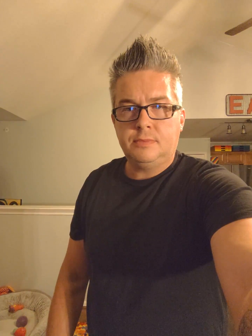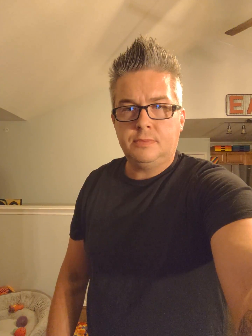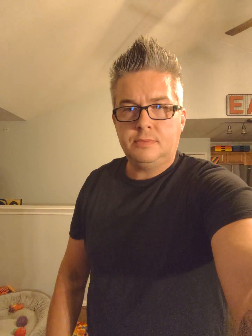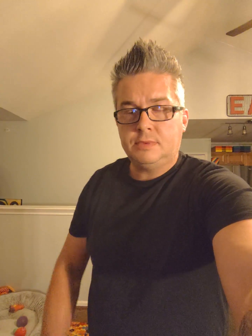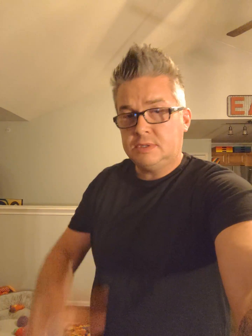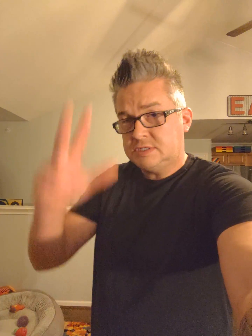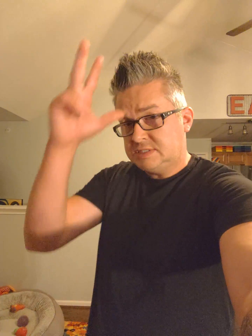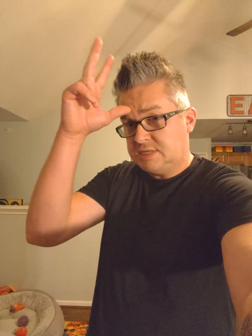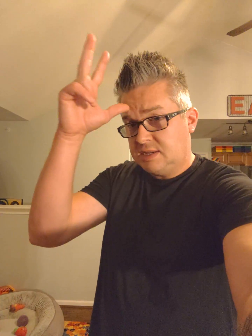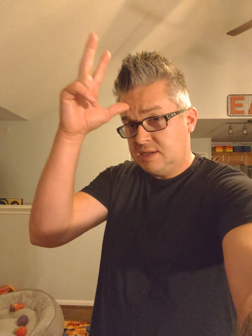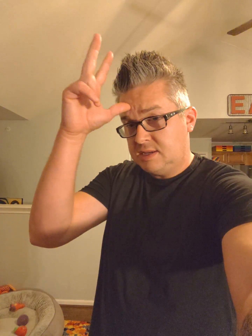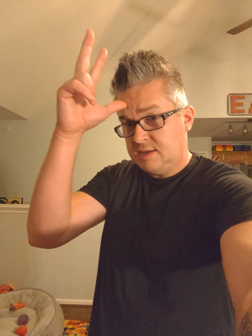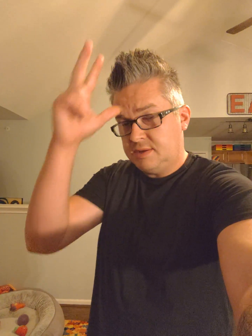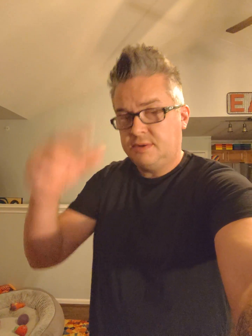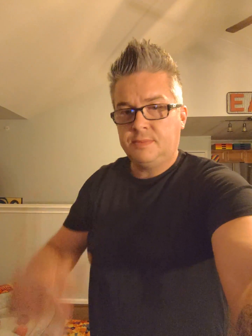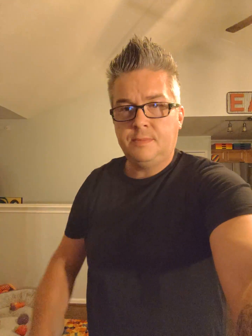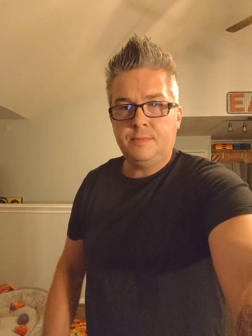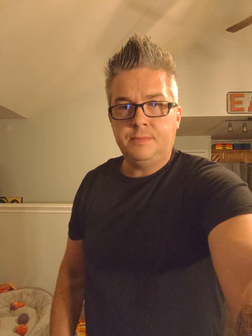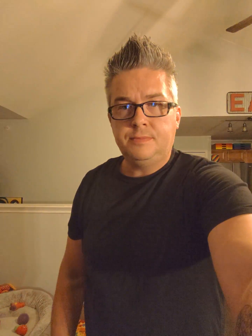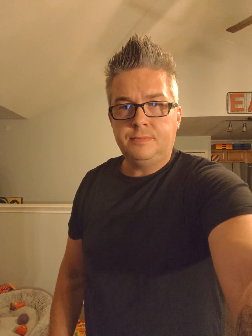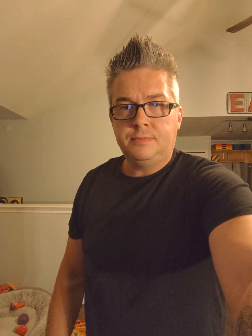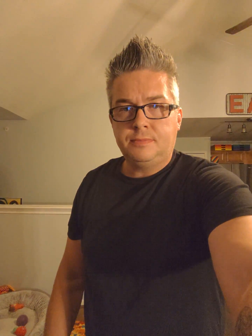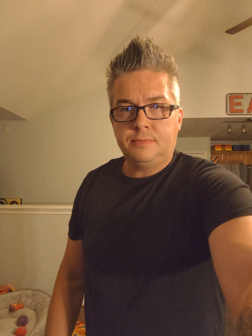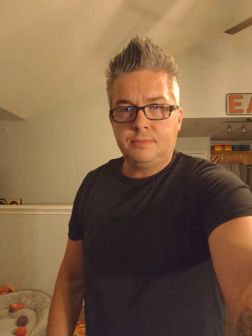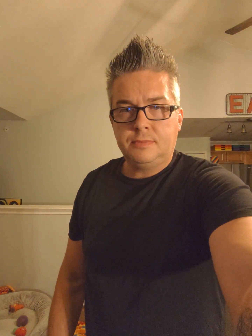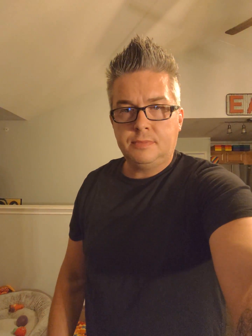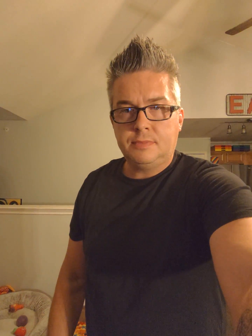rooster